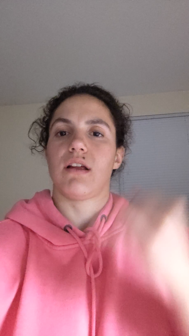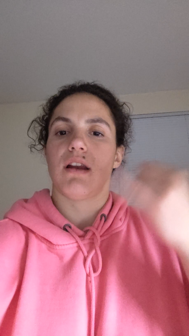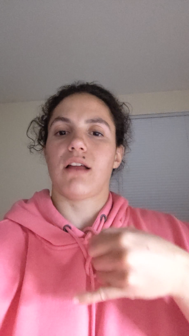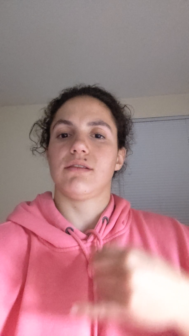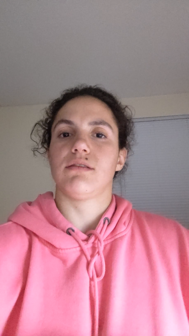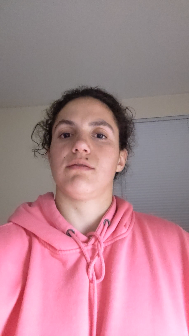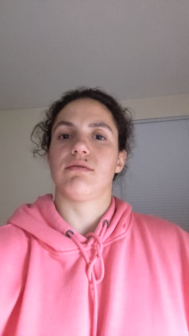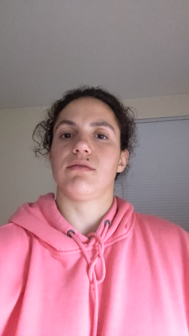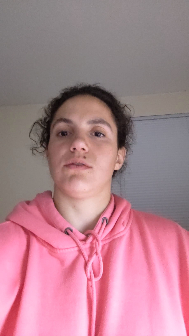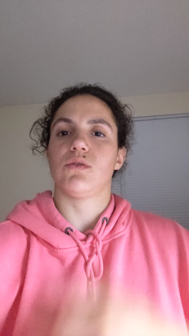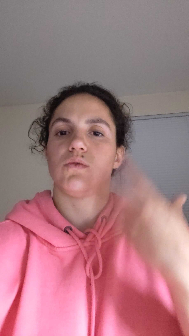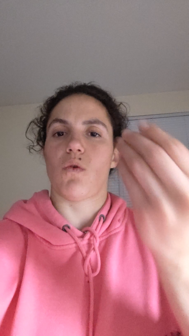going to